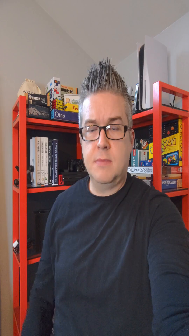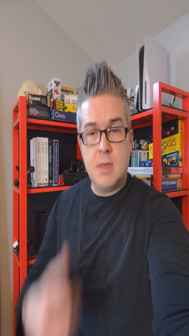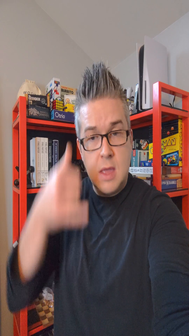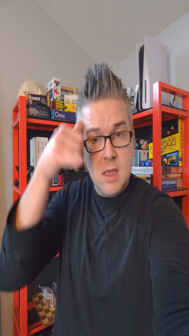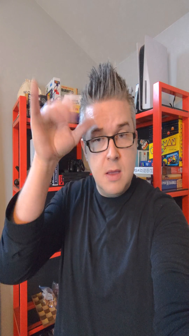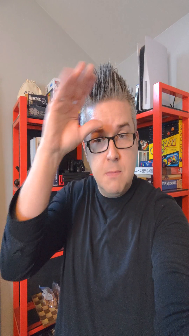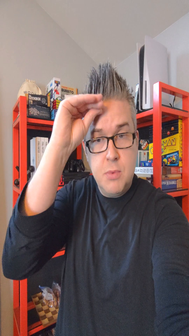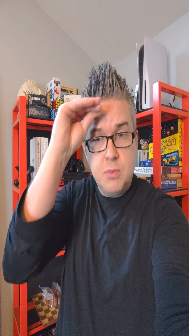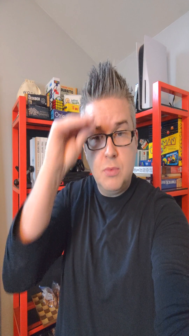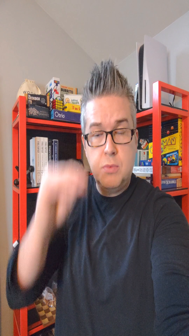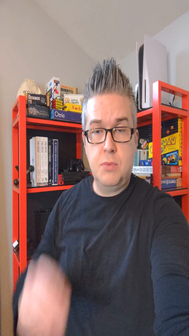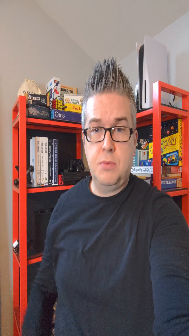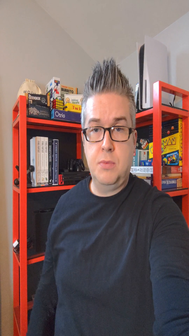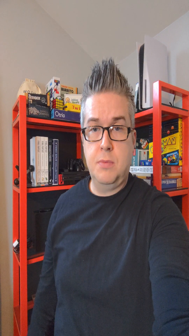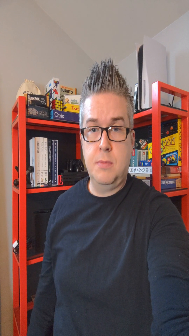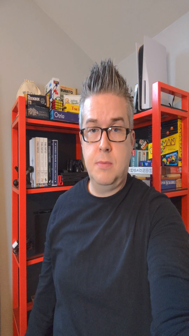cowboy